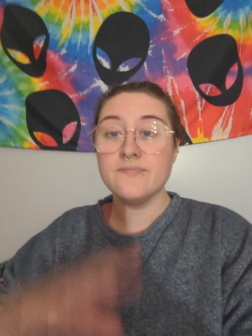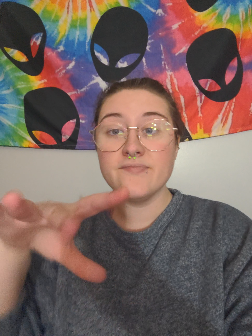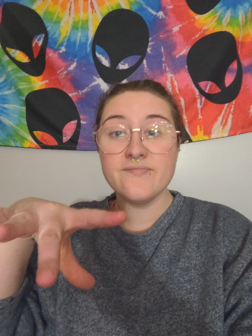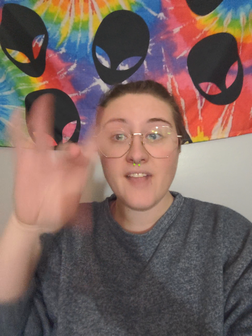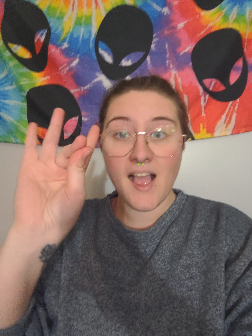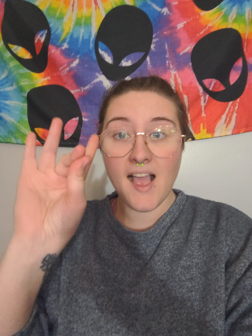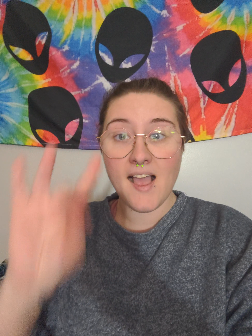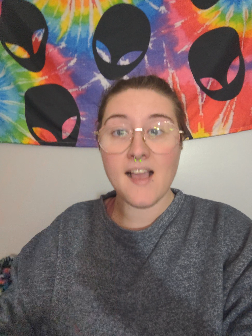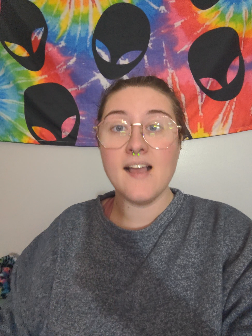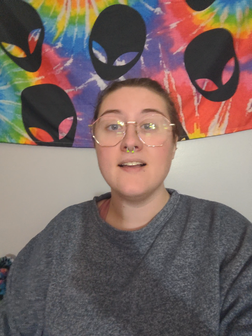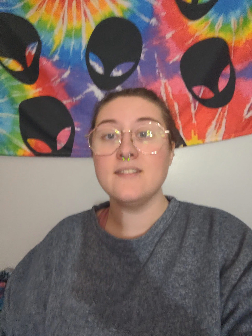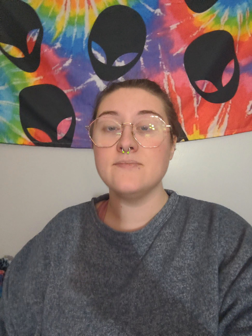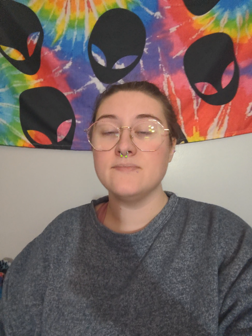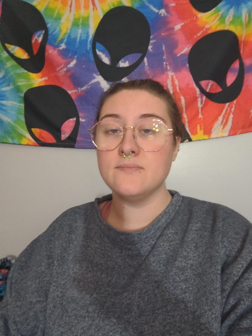find